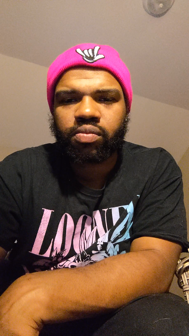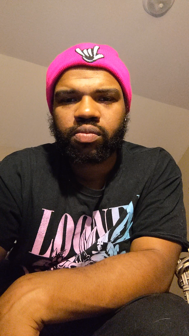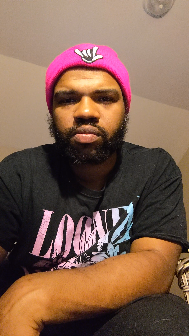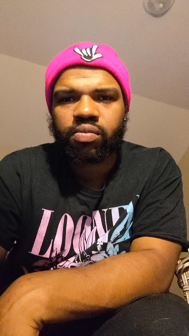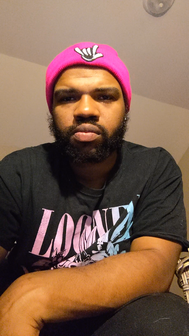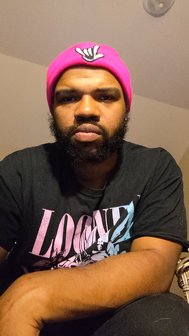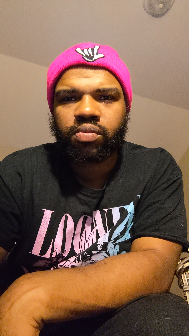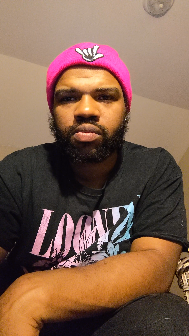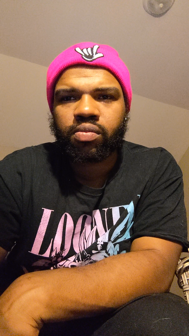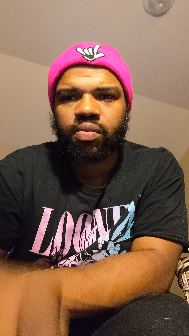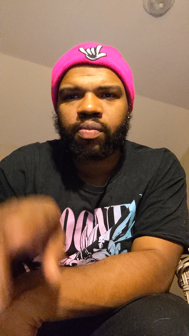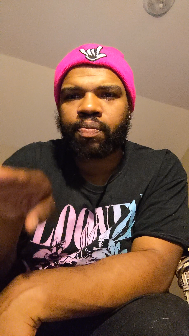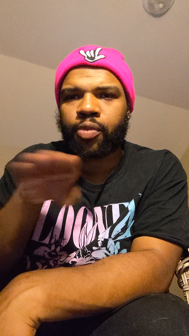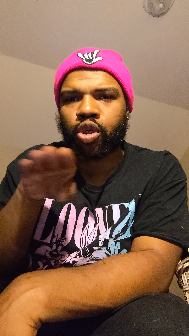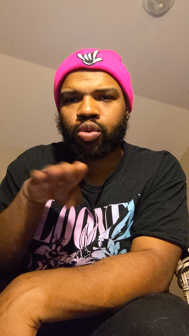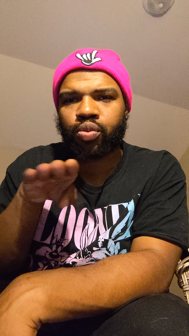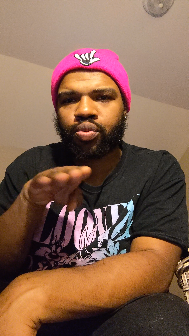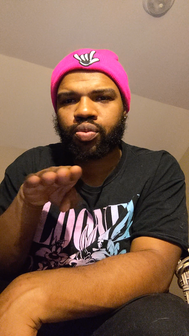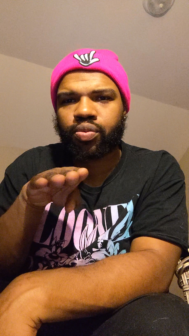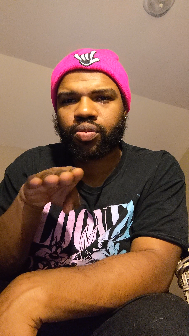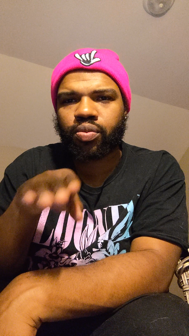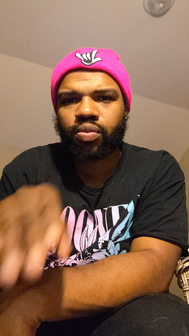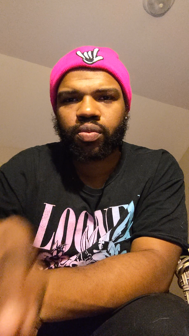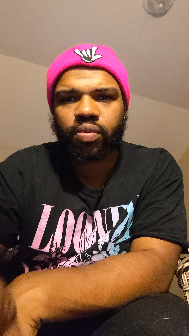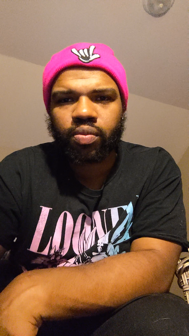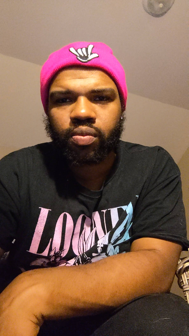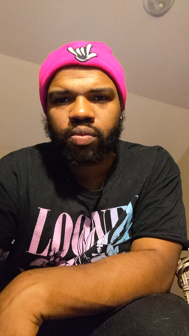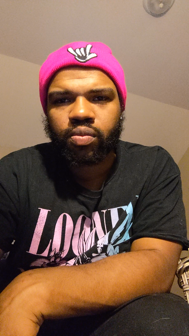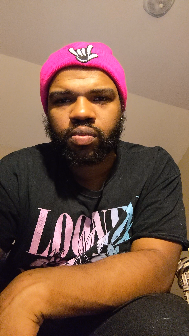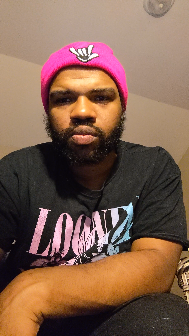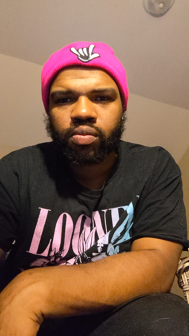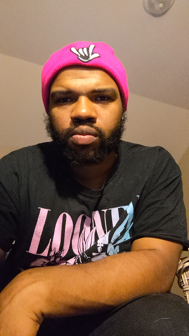boots